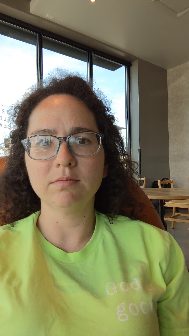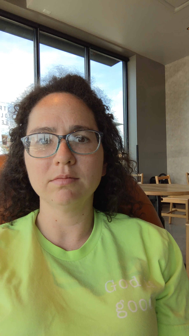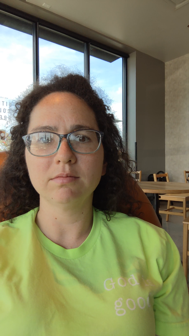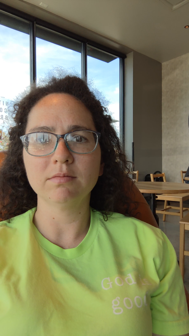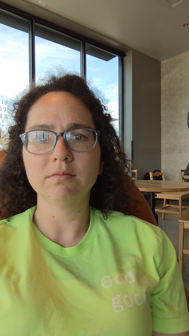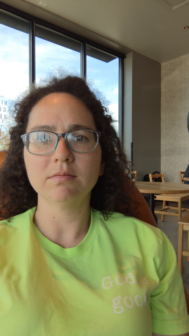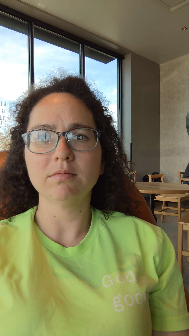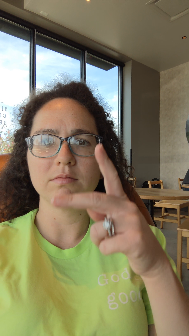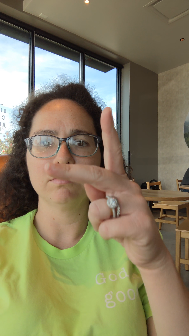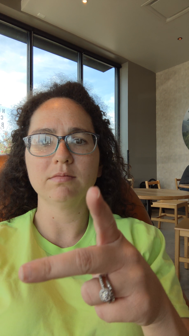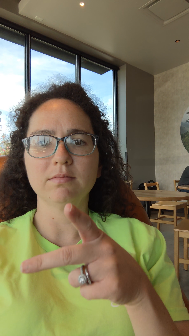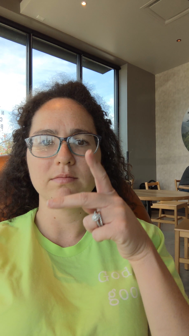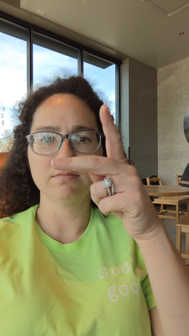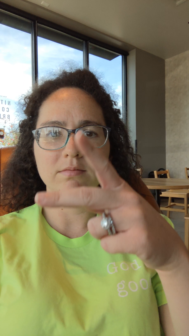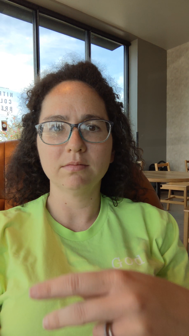careful